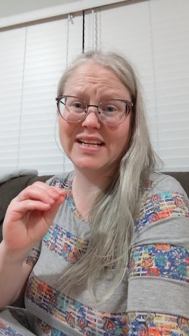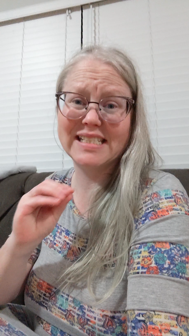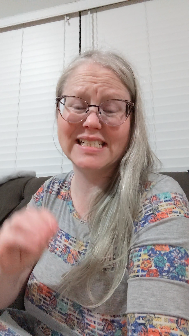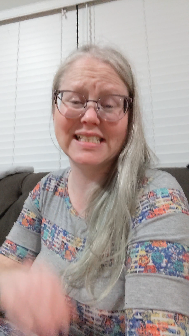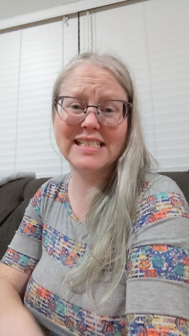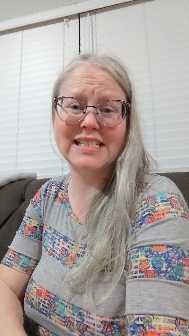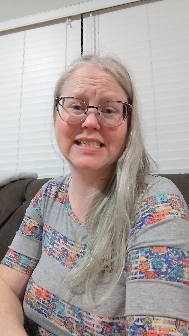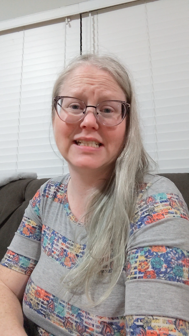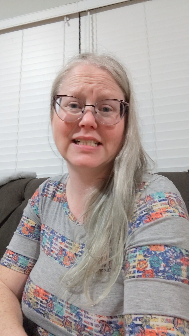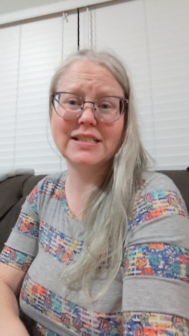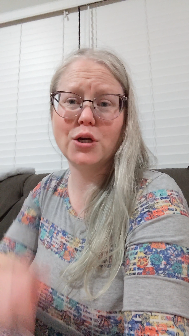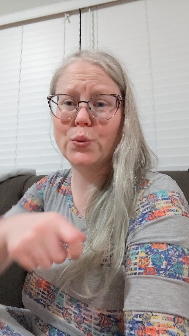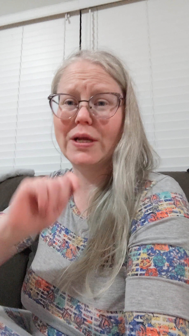rip